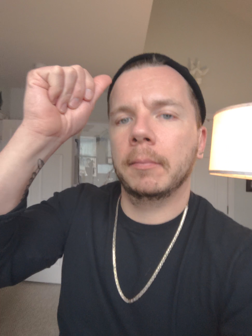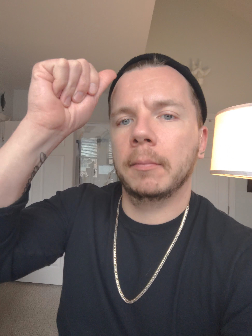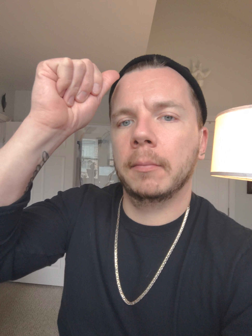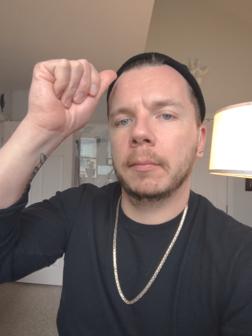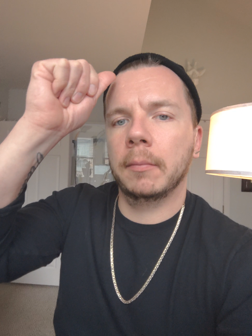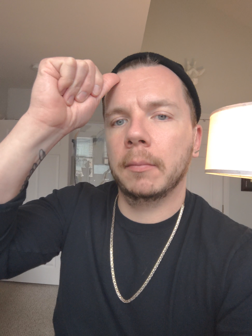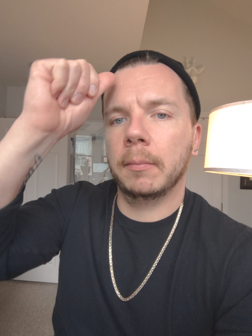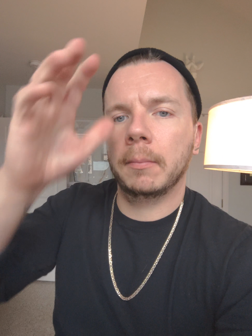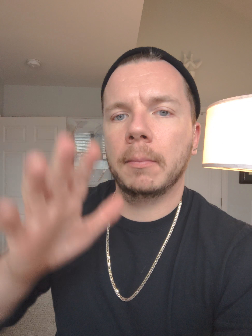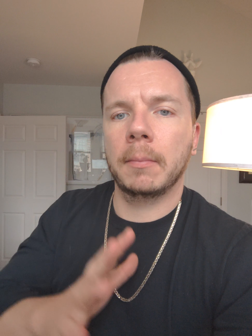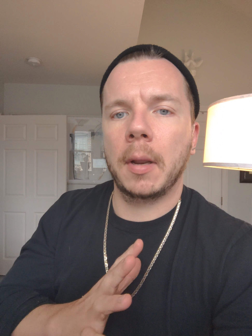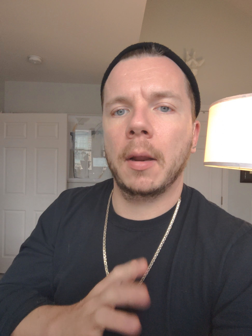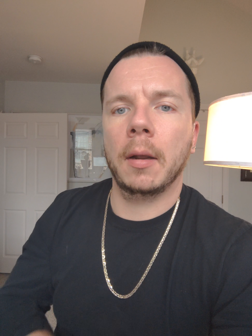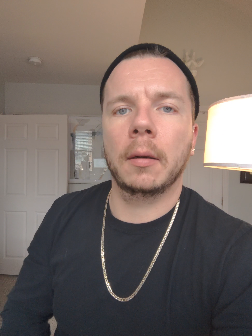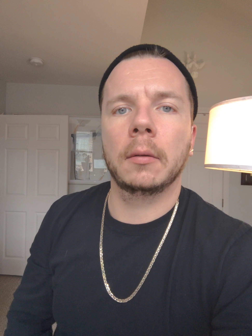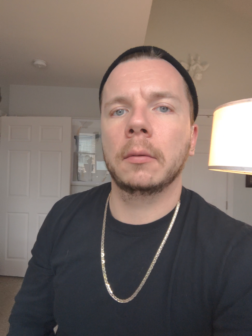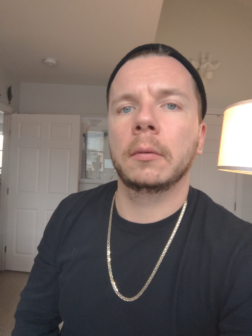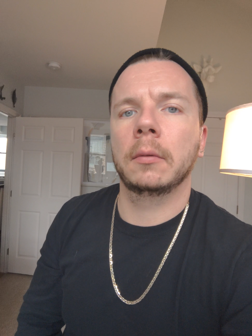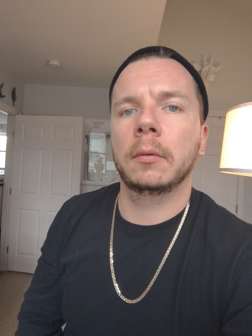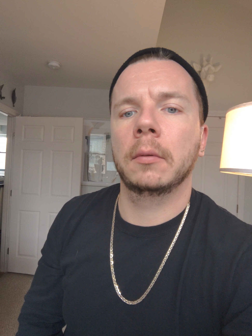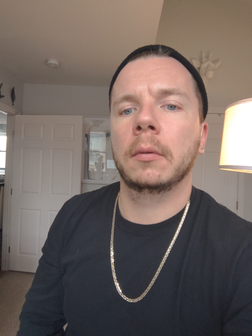man